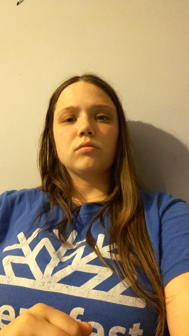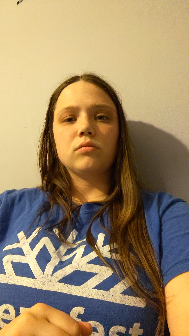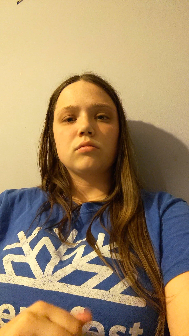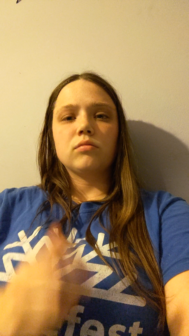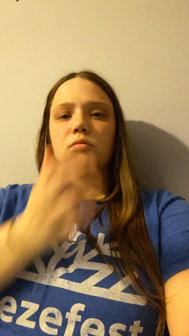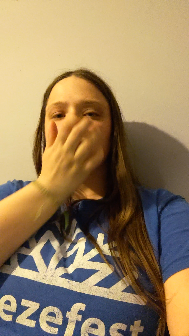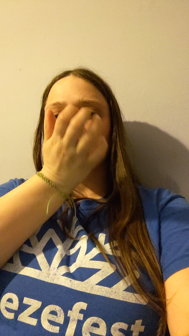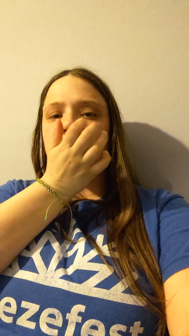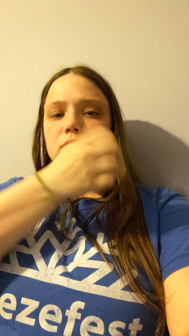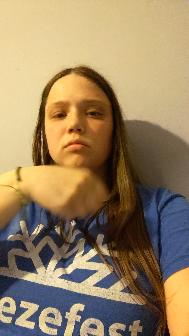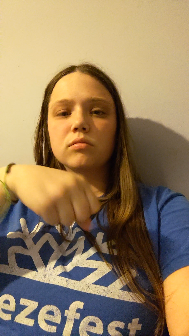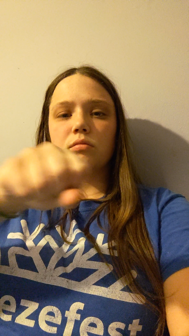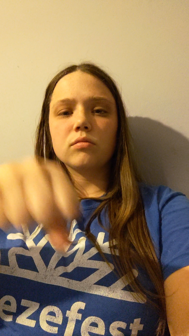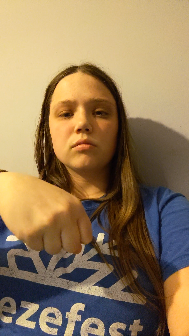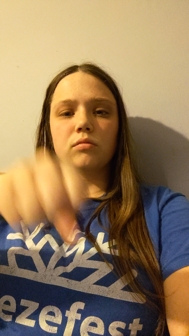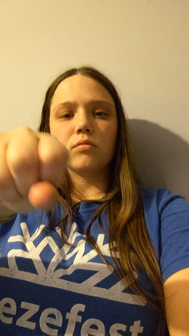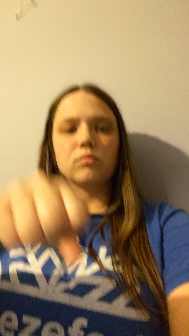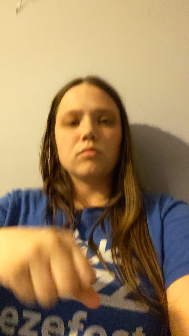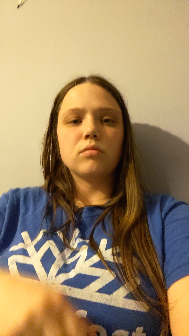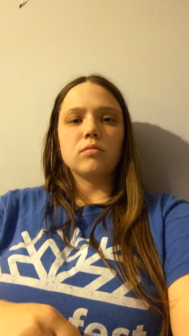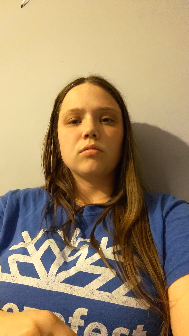lawn mower